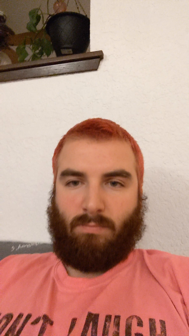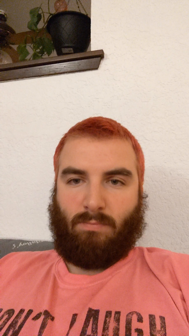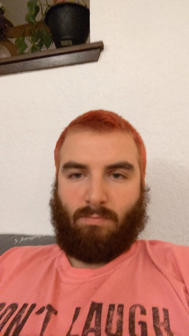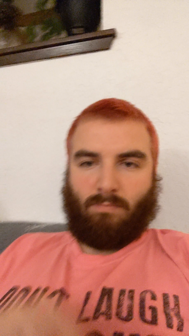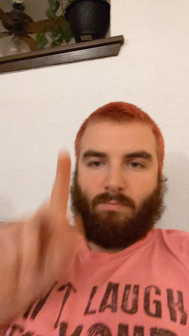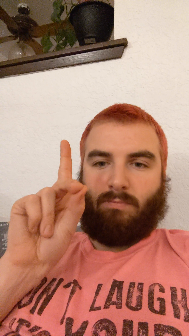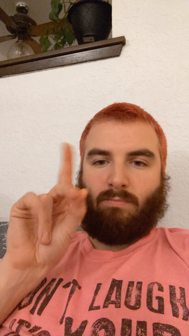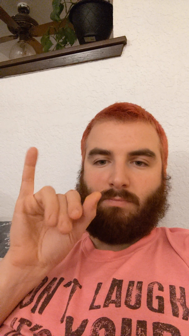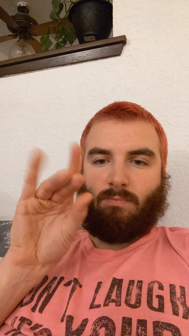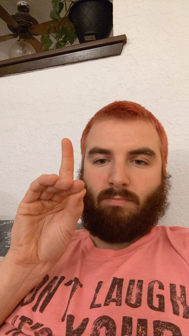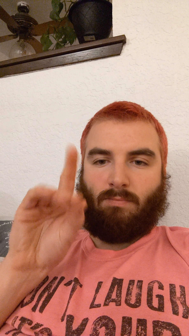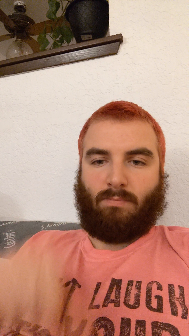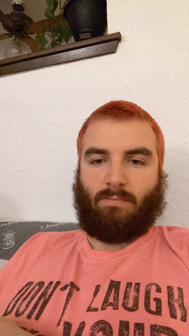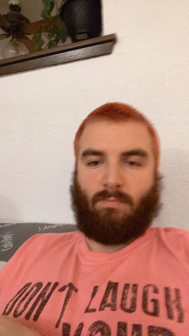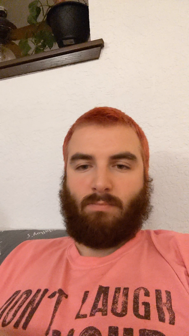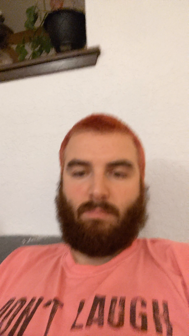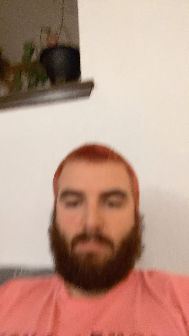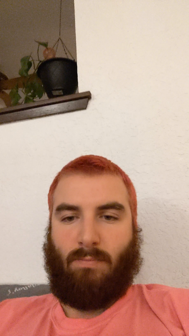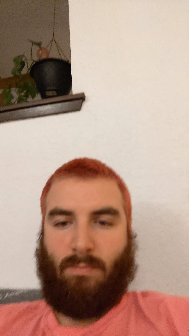did